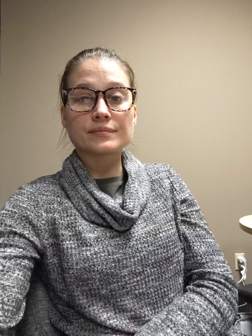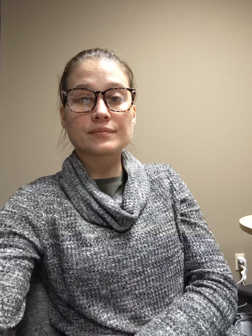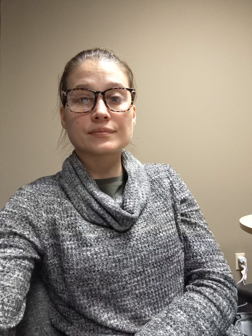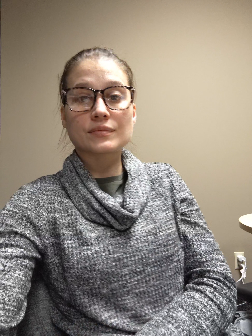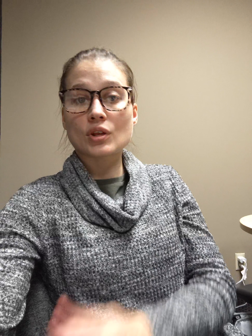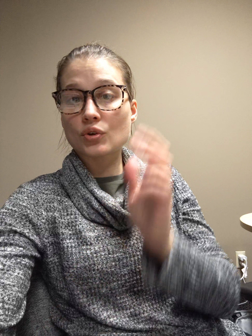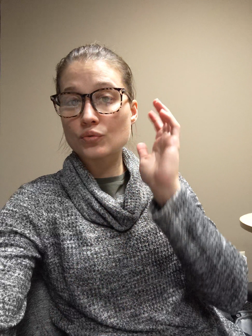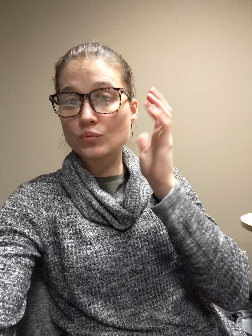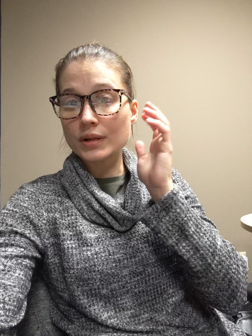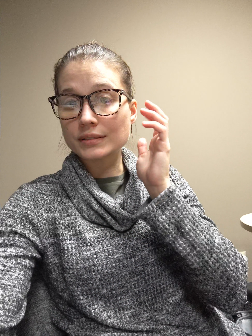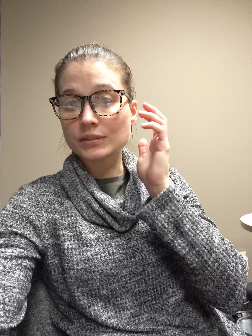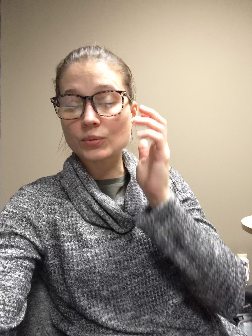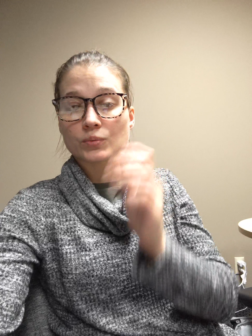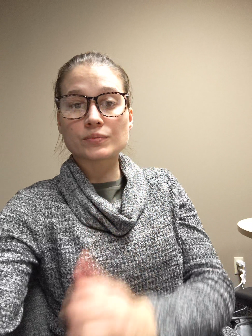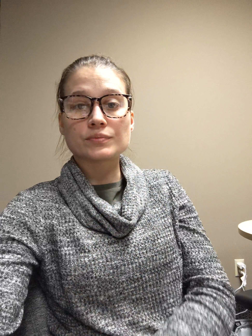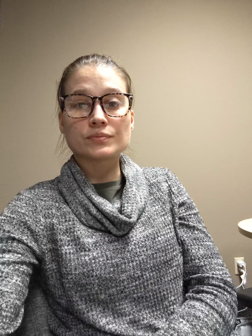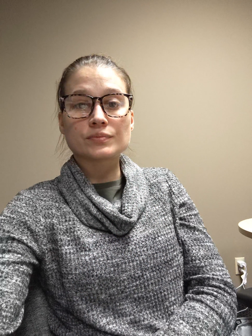radio